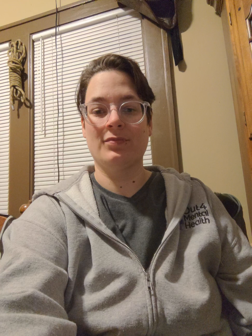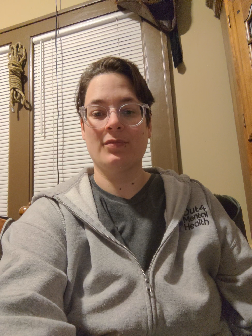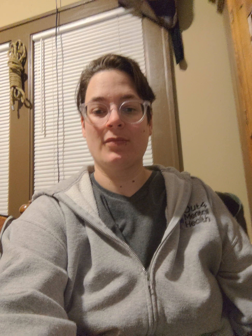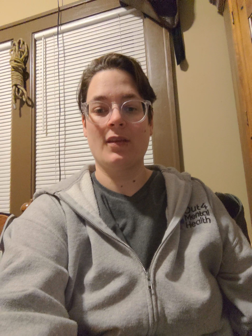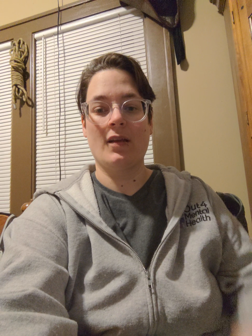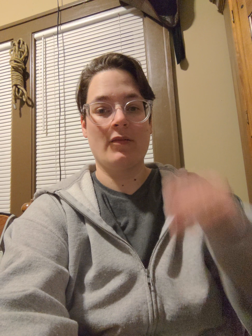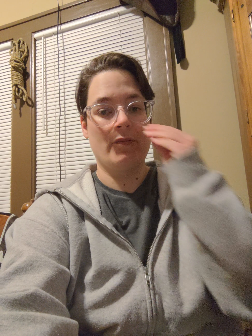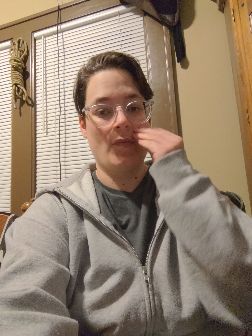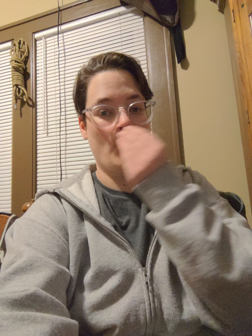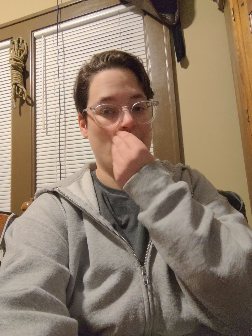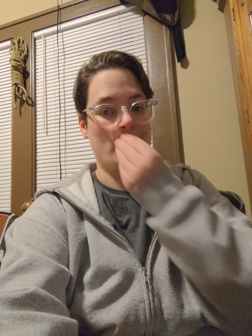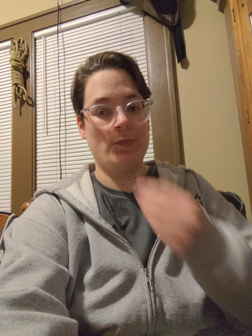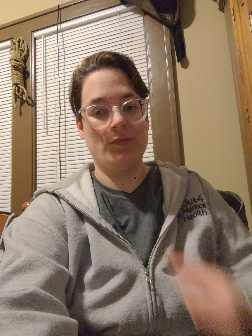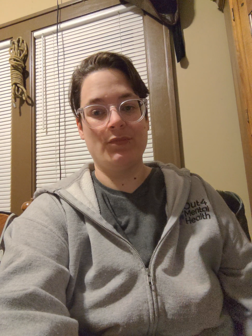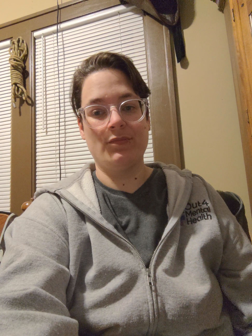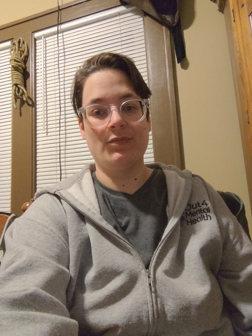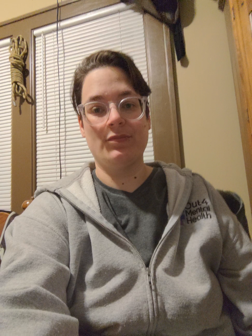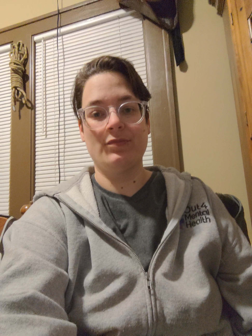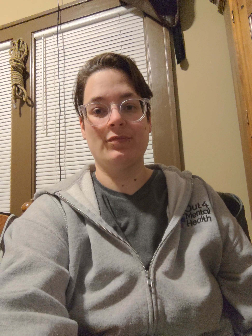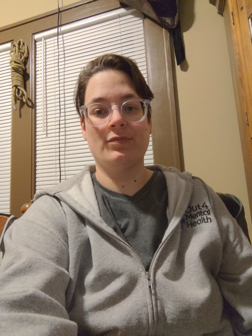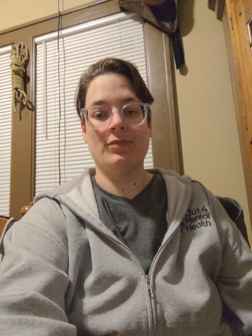flower